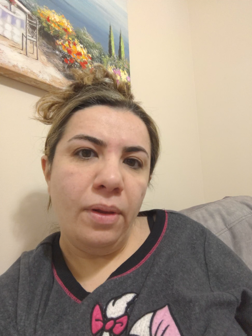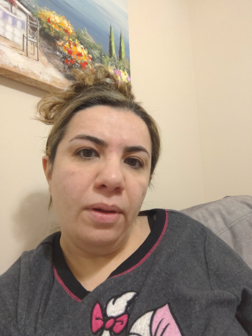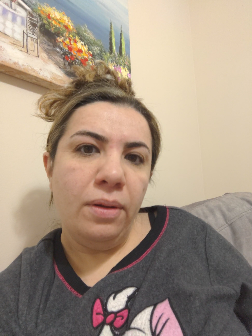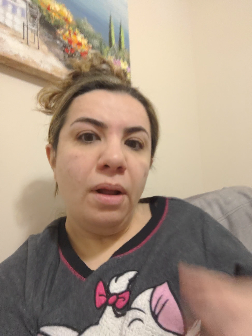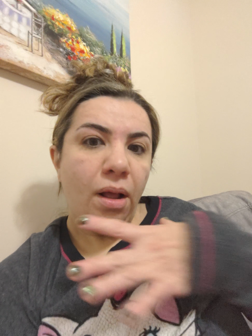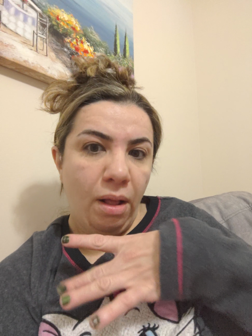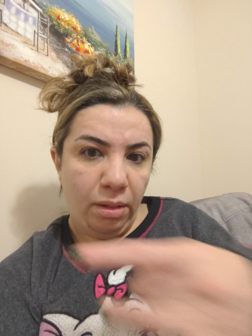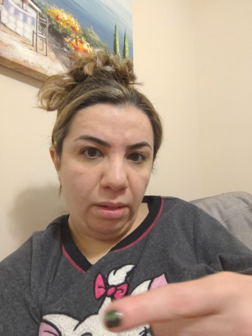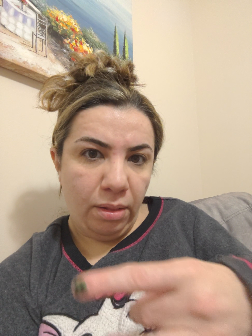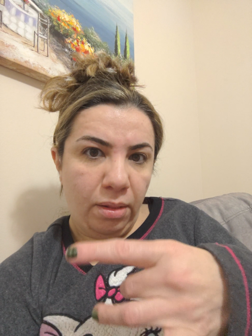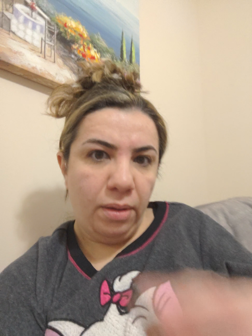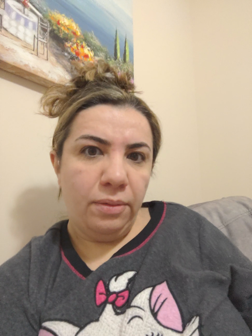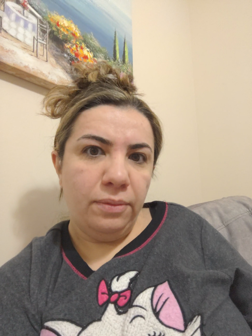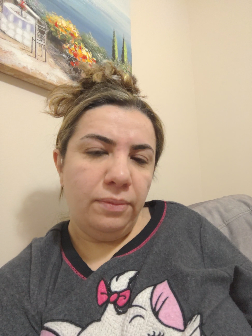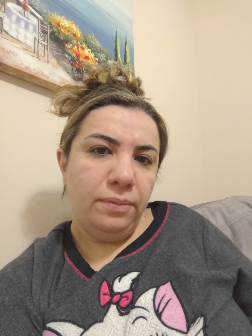like